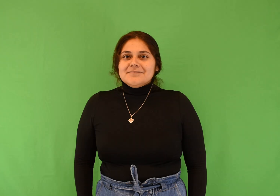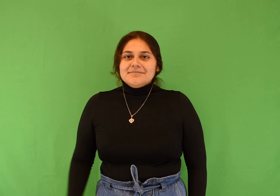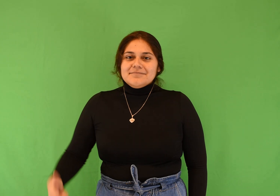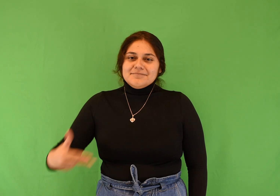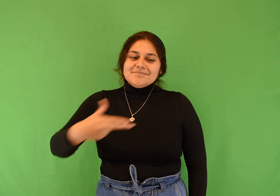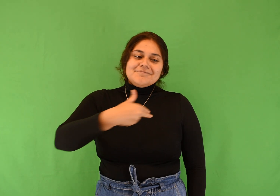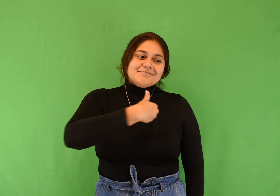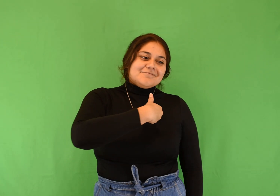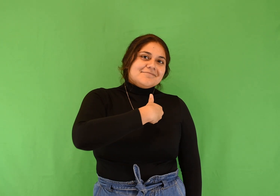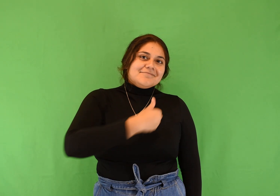herida